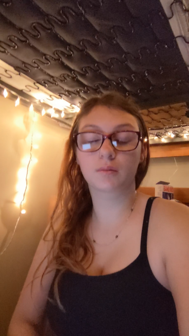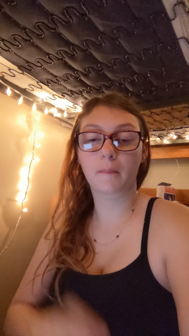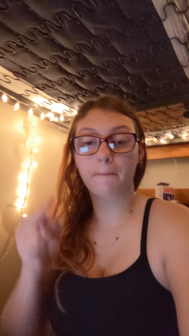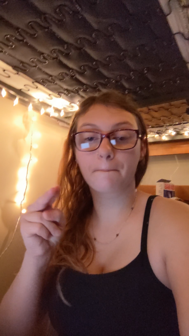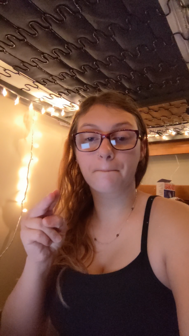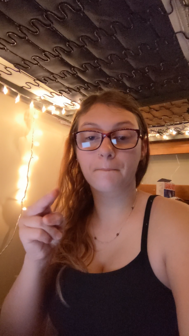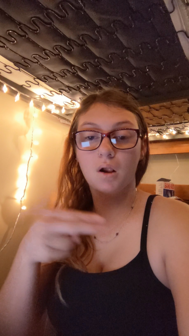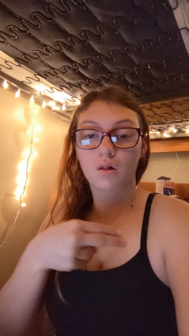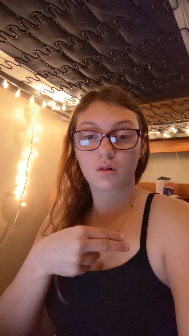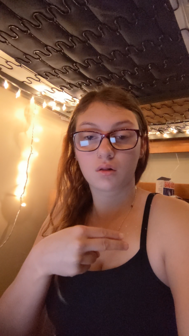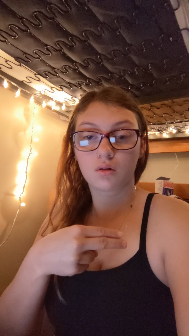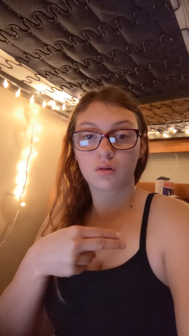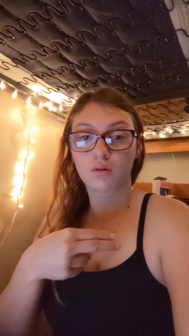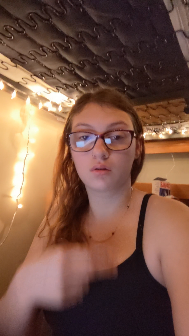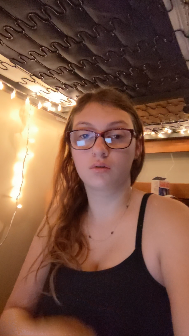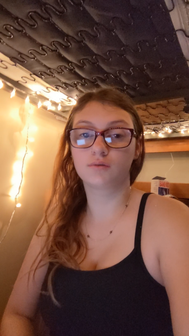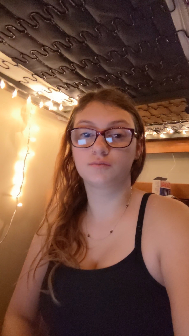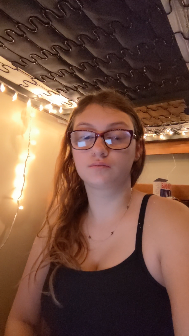belt